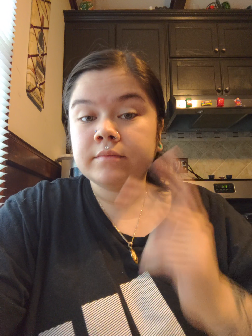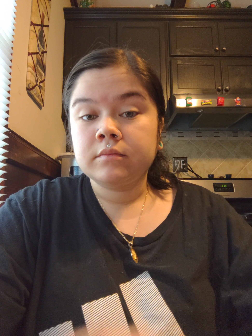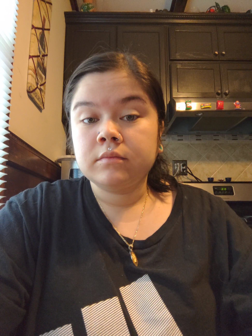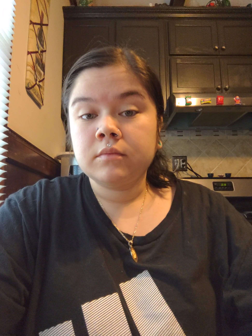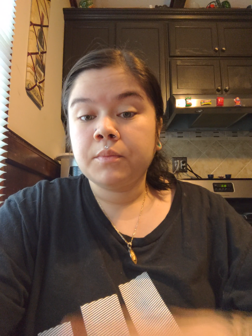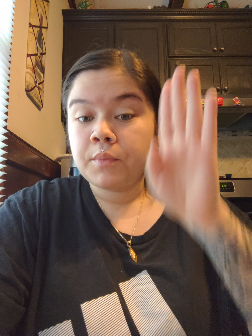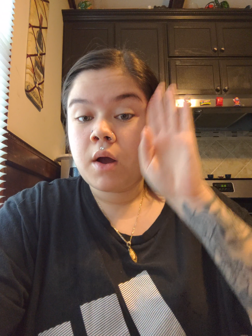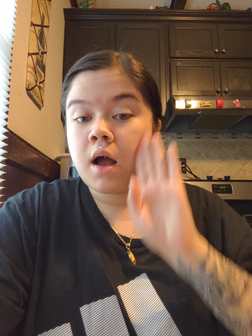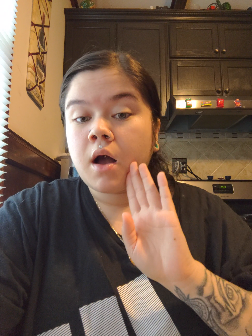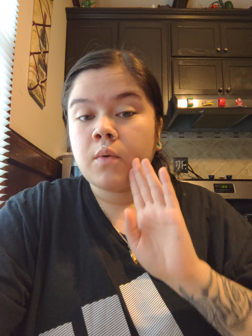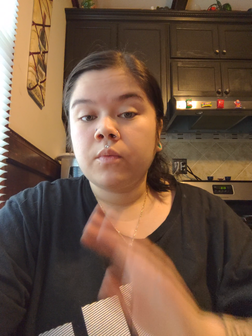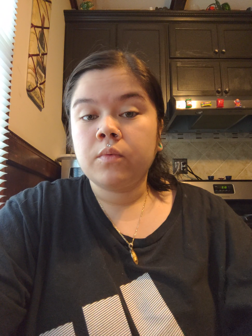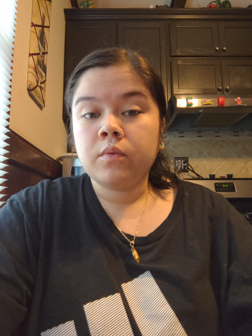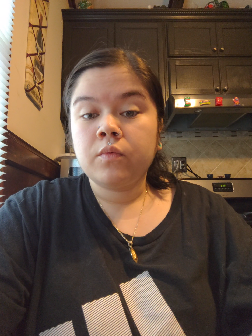brown